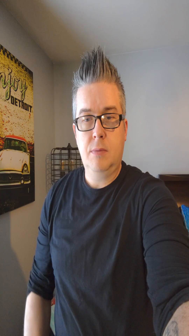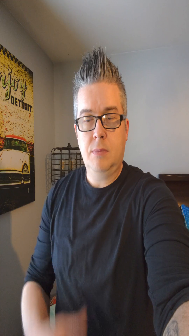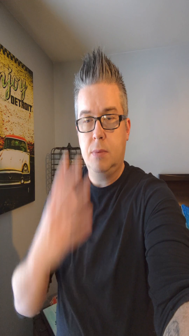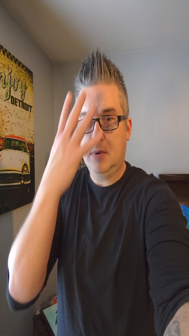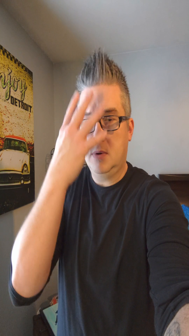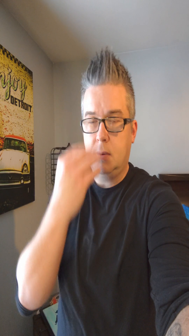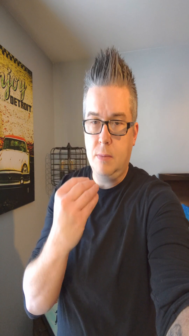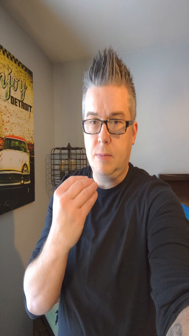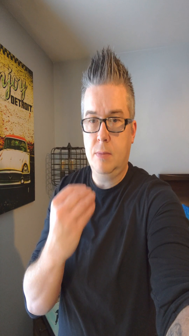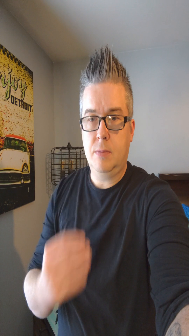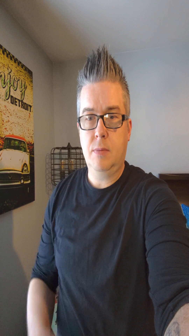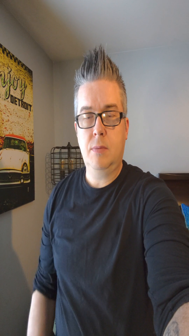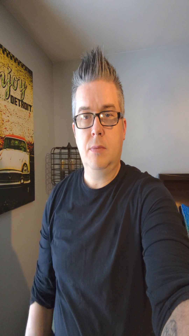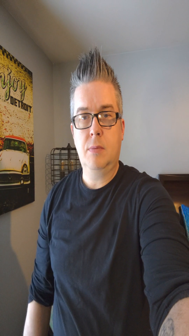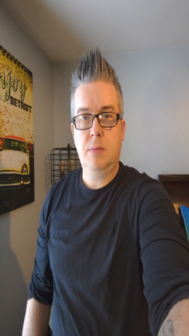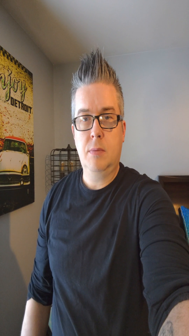sleep